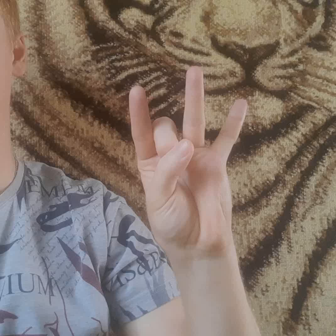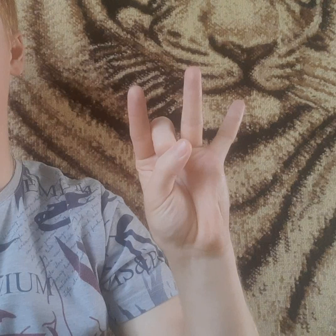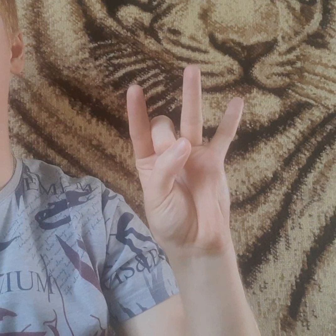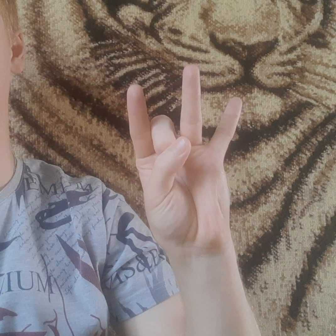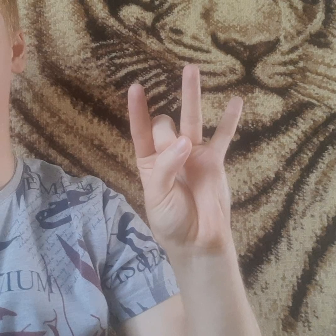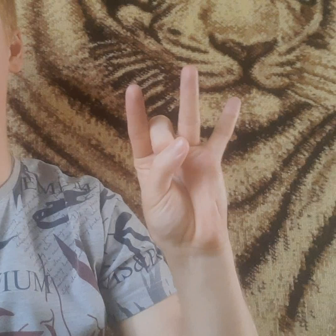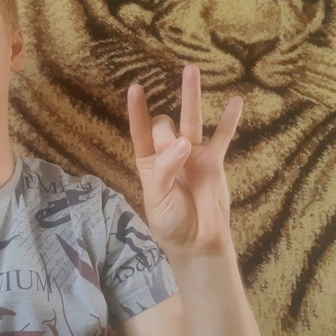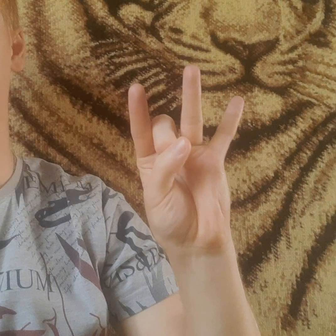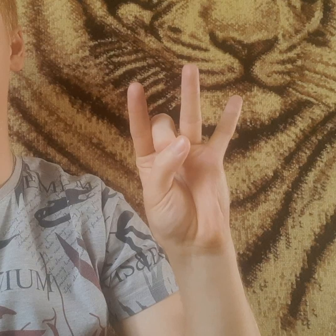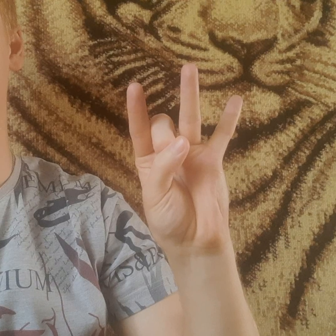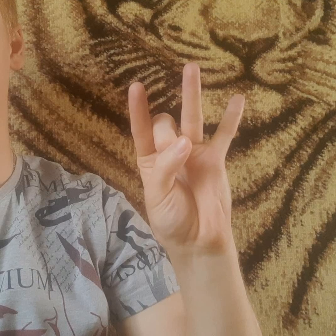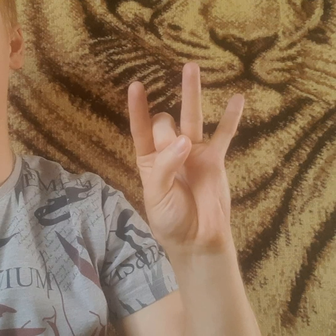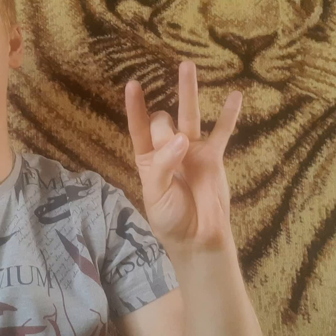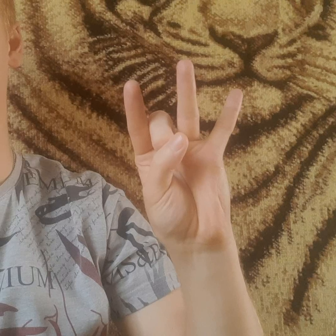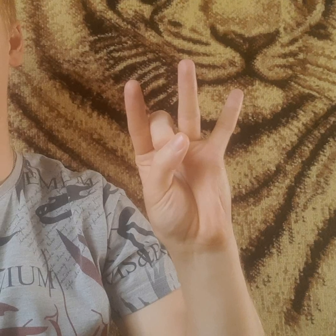Р